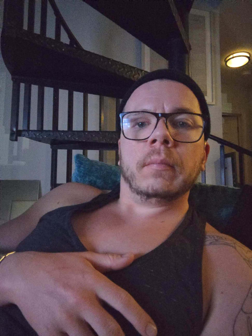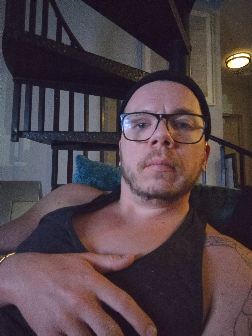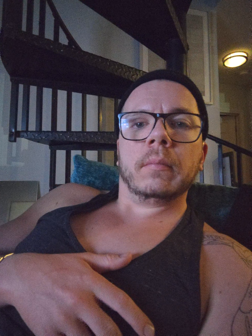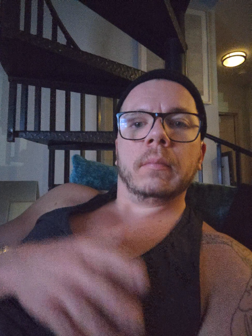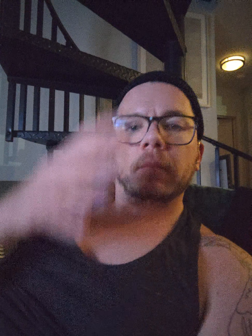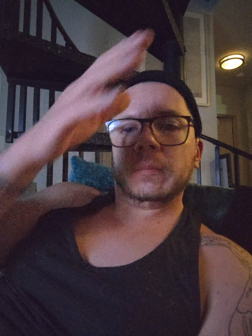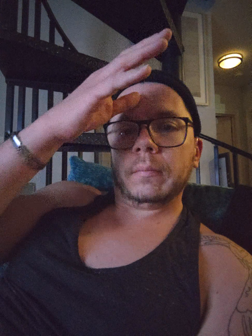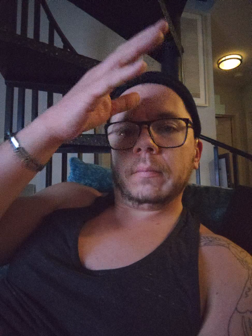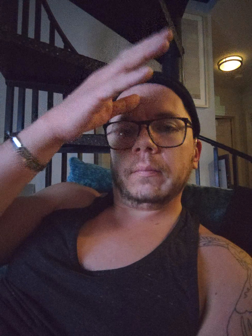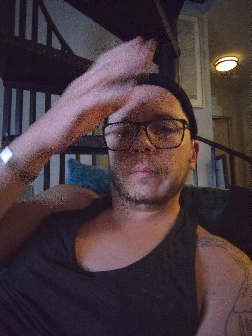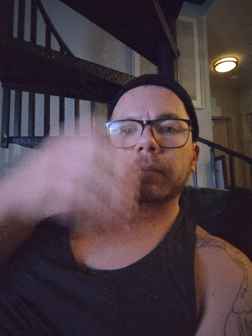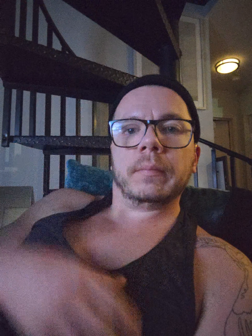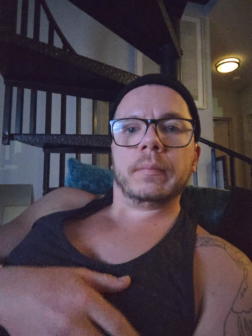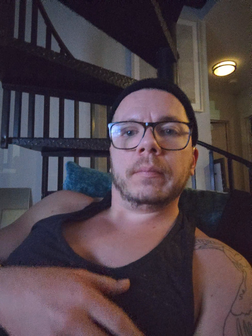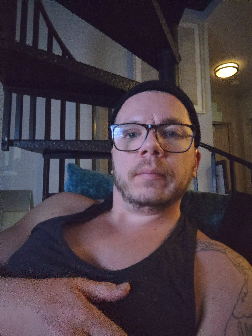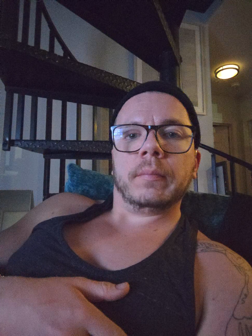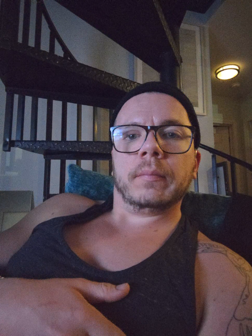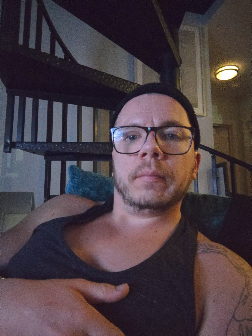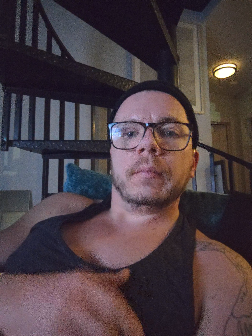dad